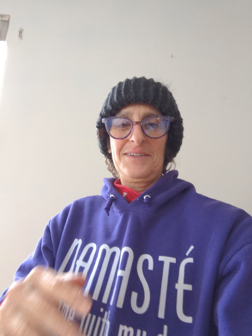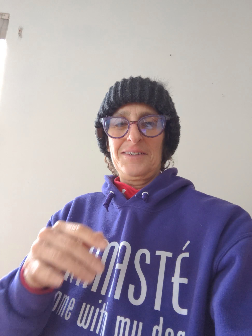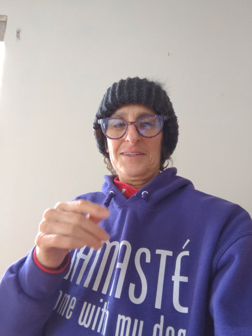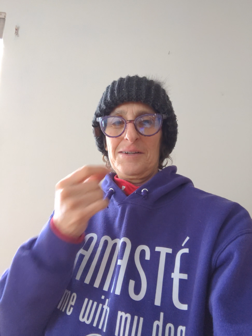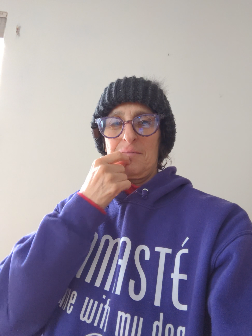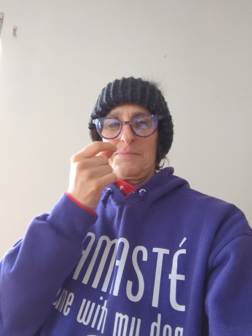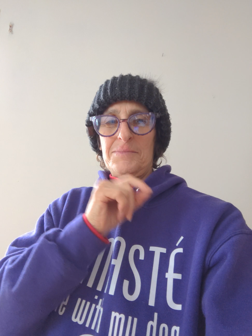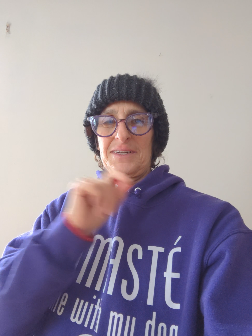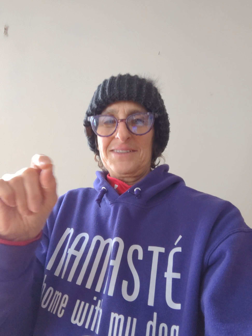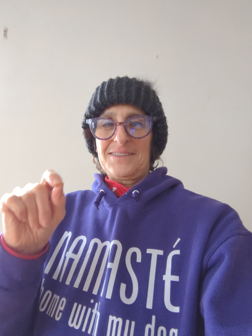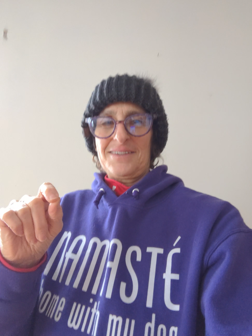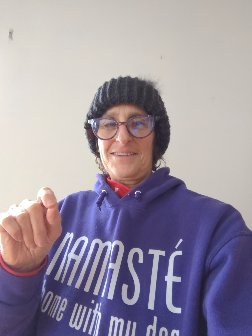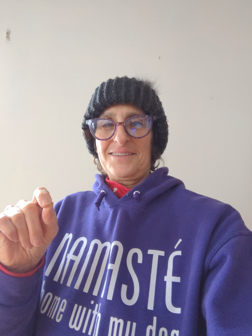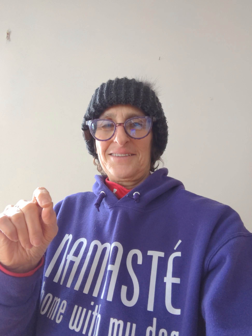pencil